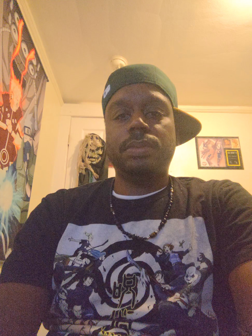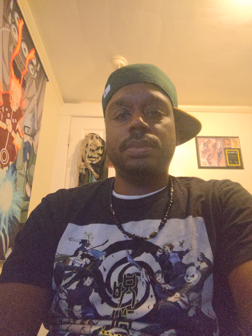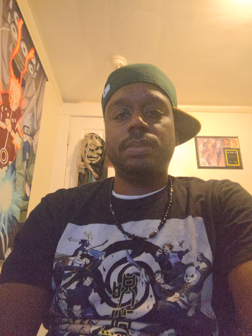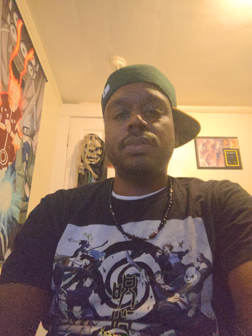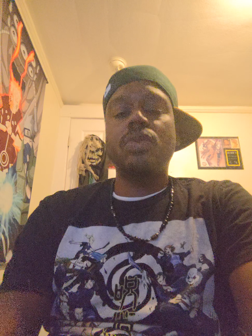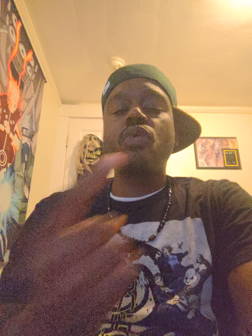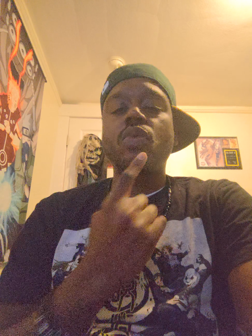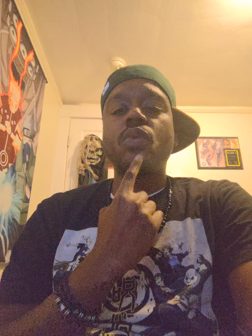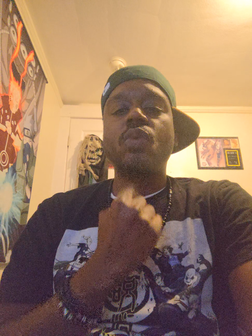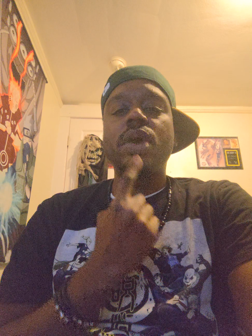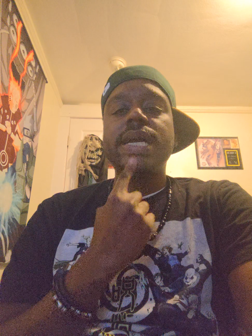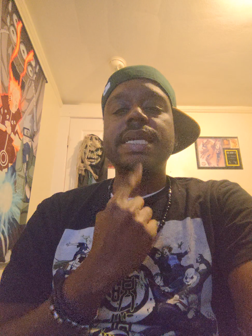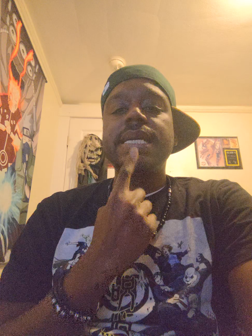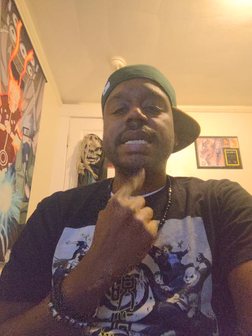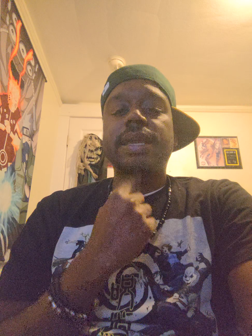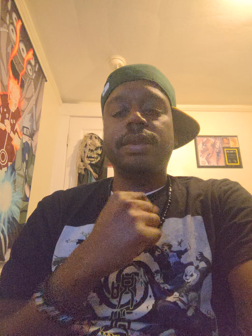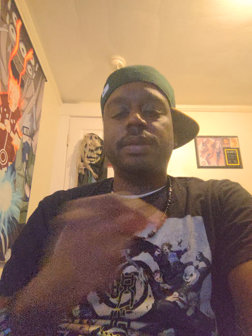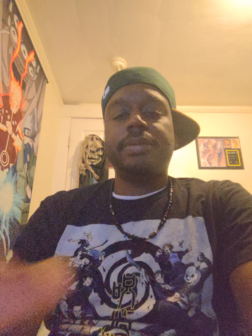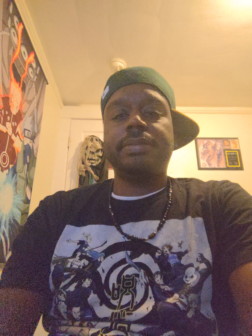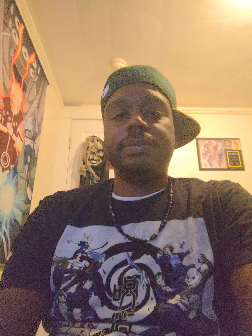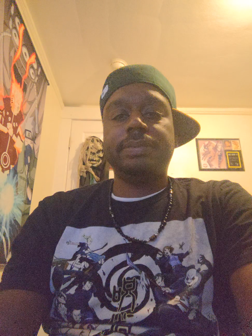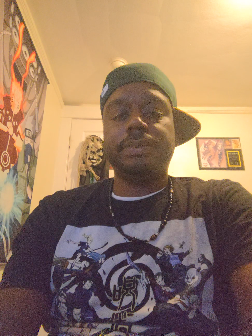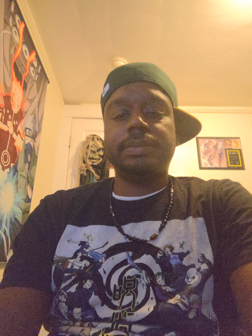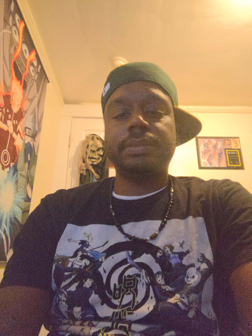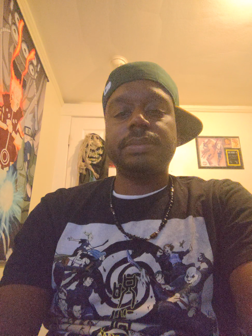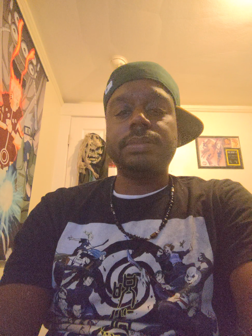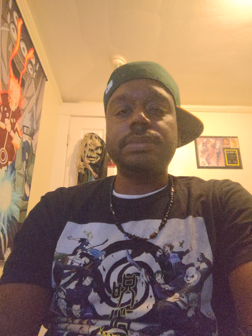red